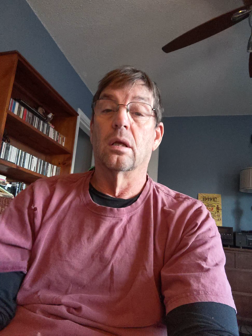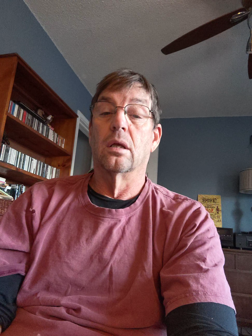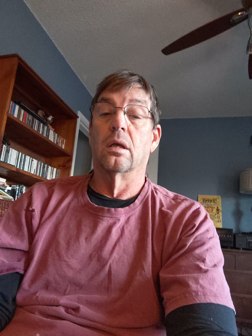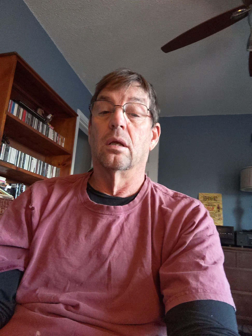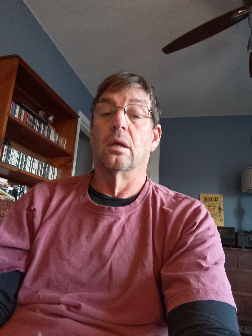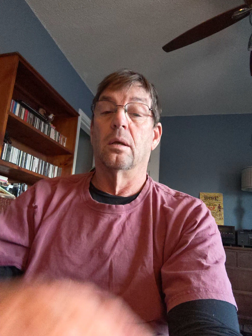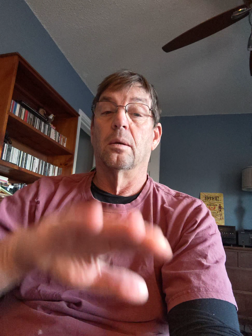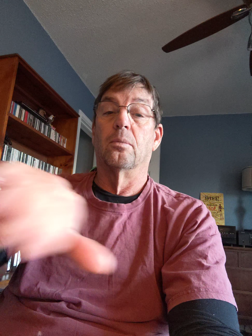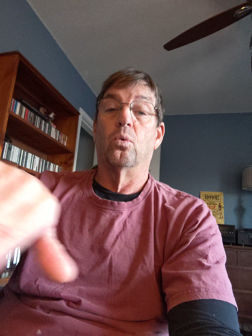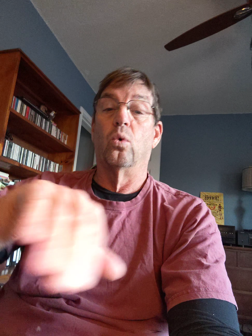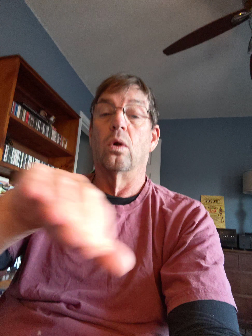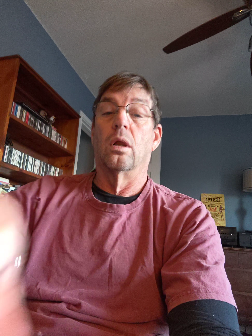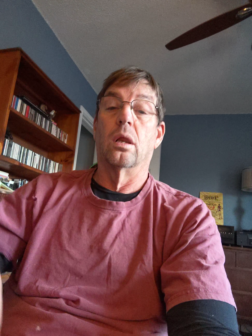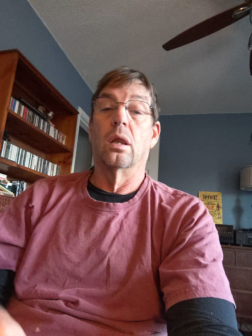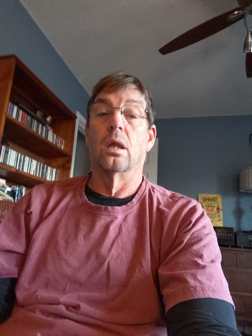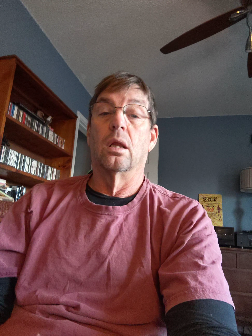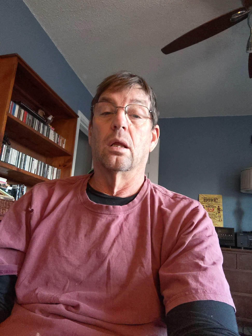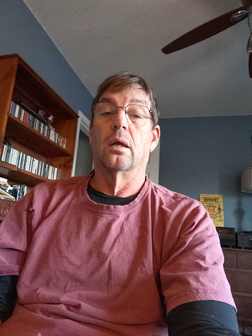pool